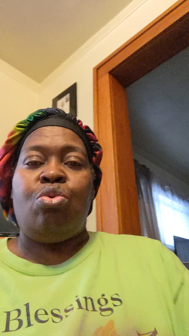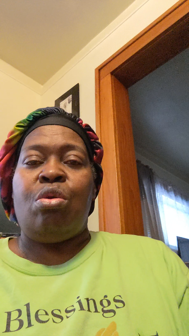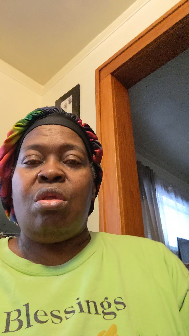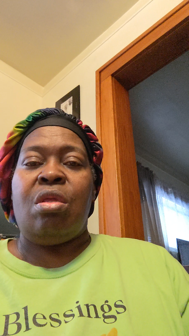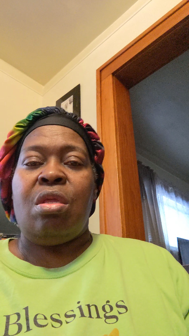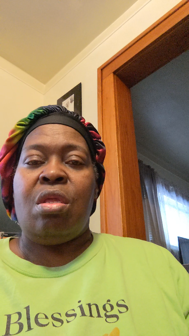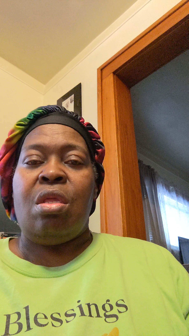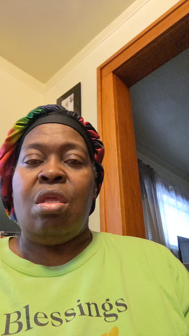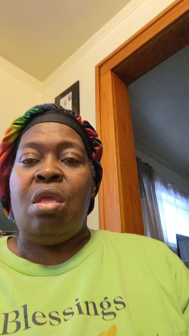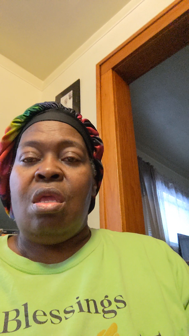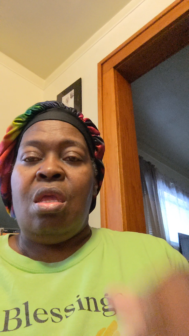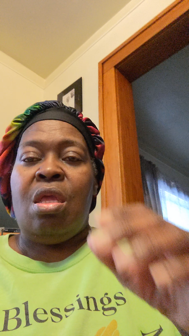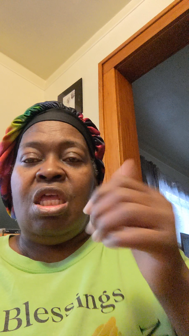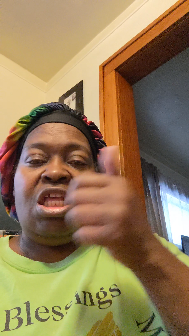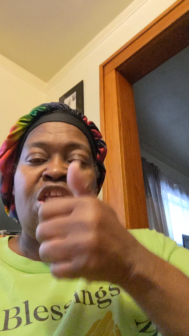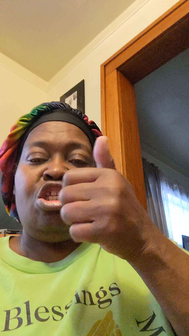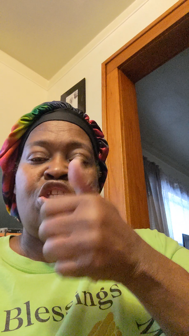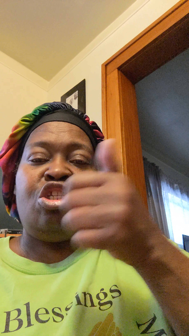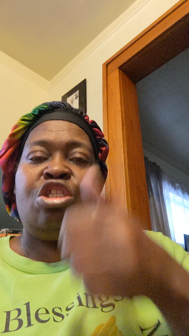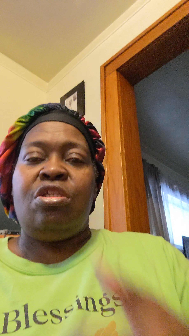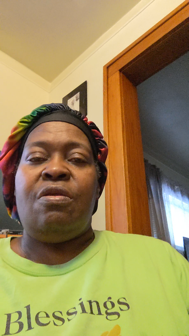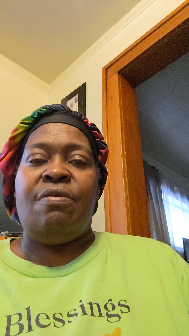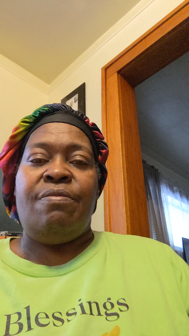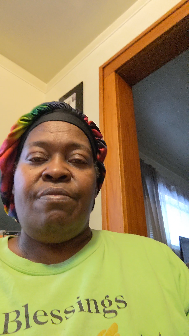each